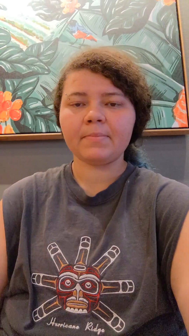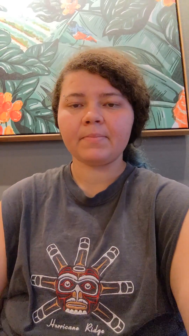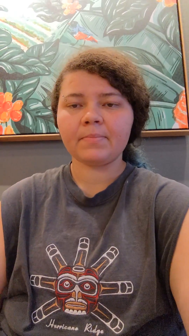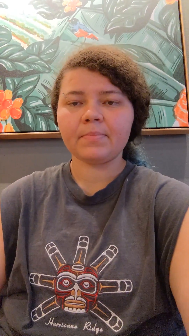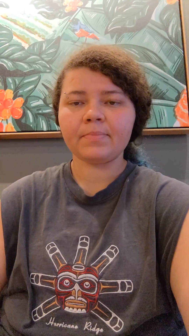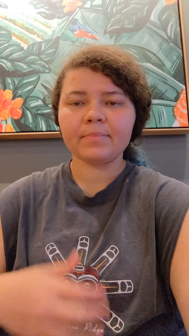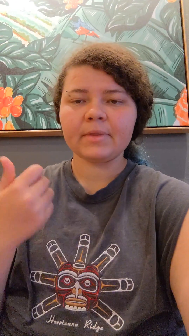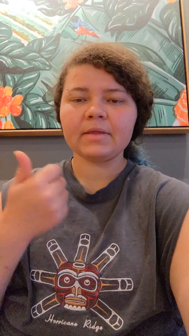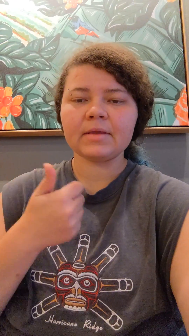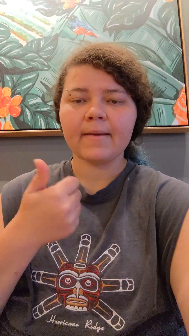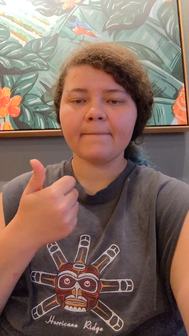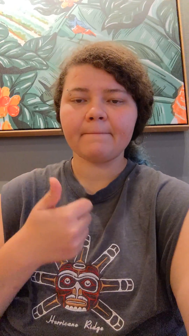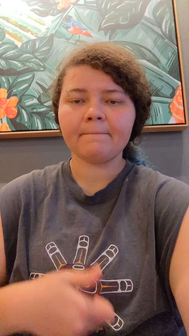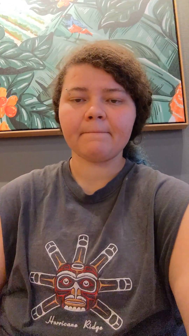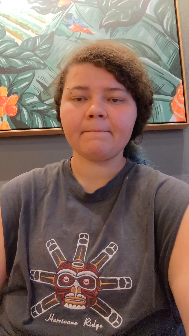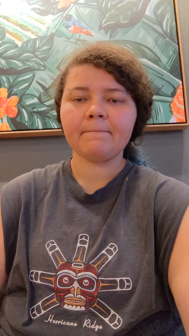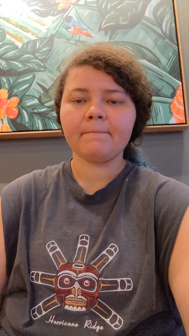game